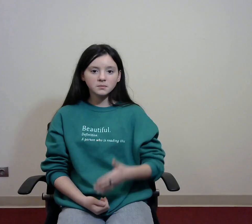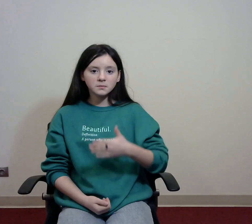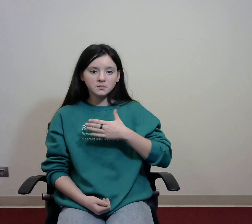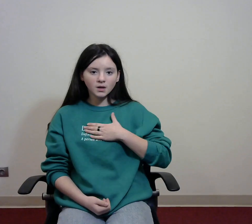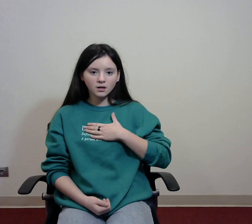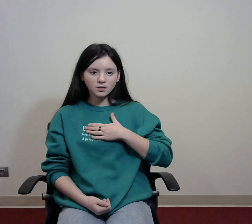mən